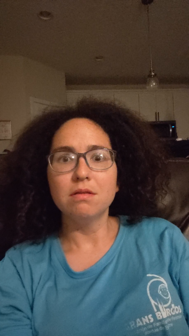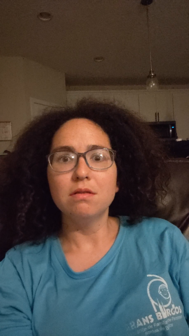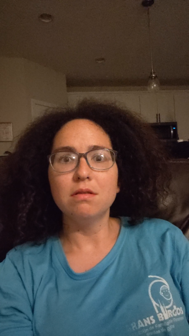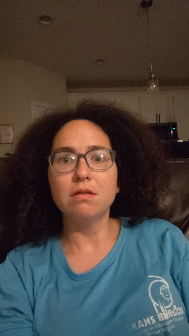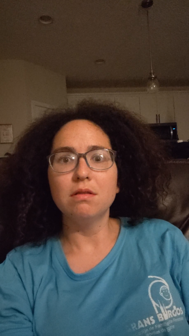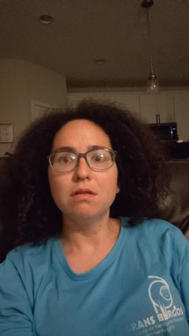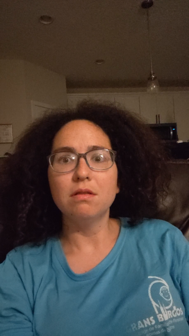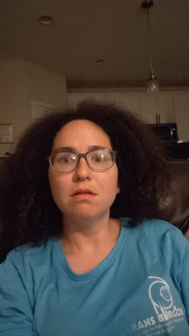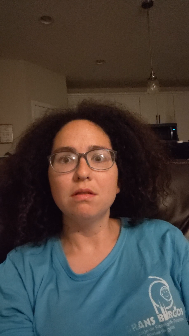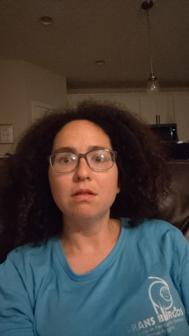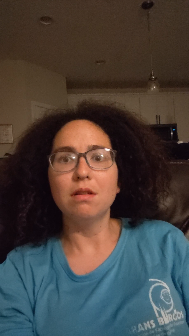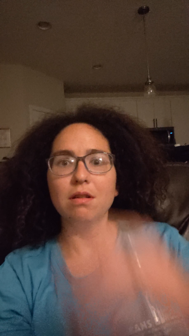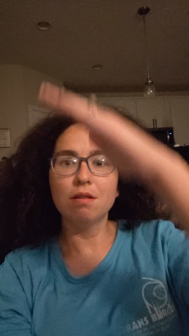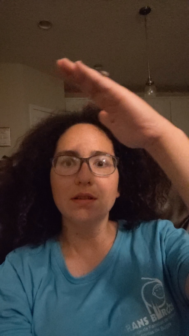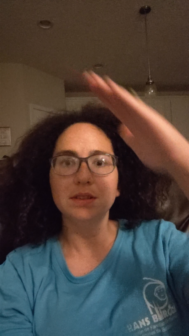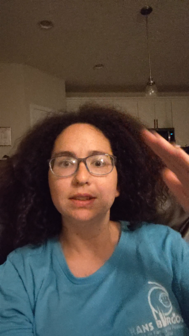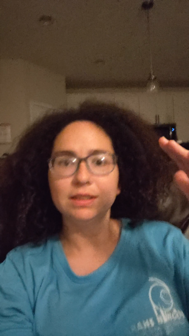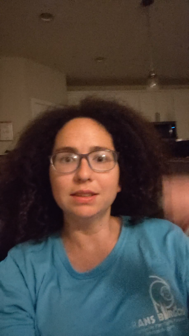roof